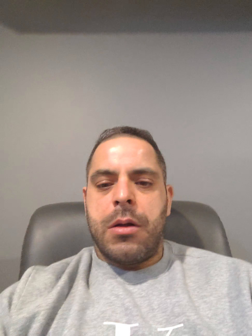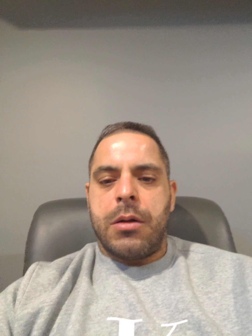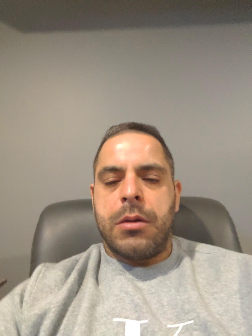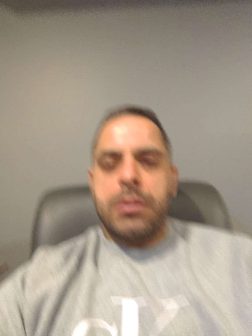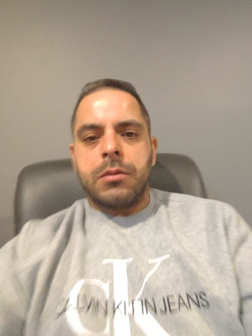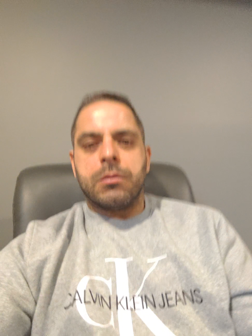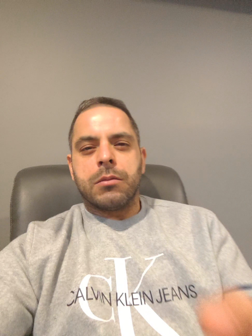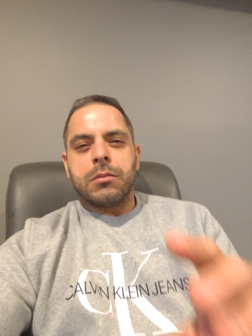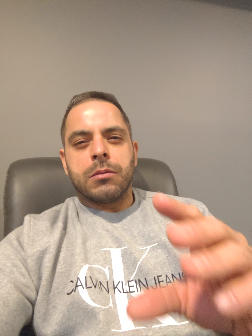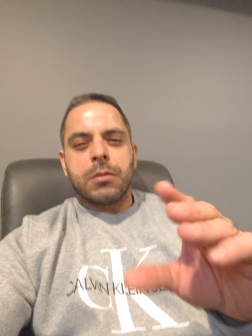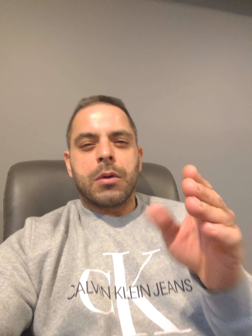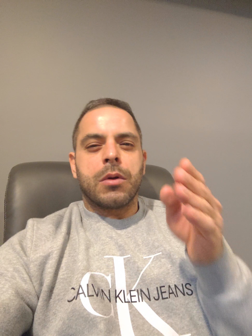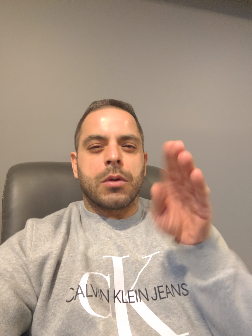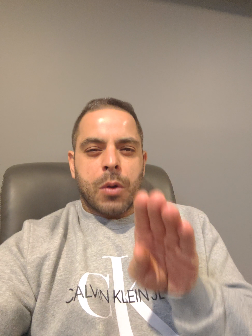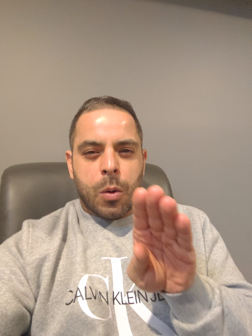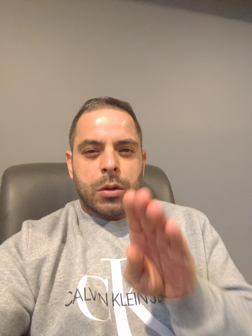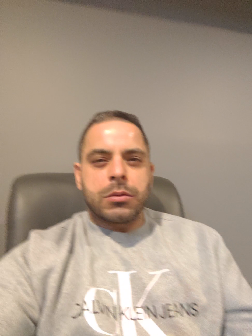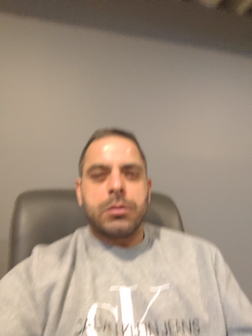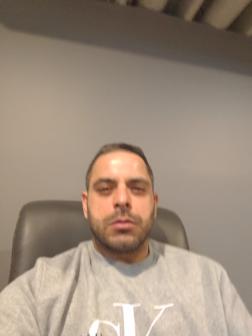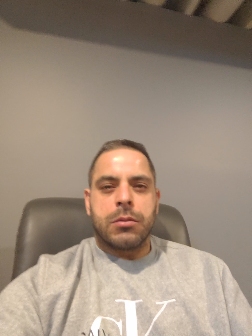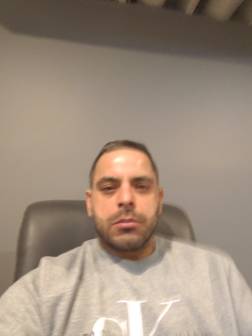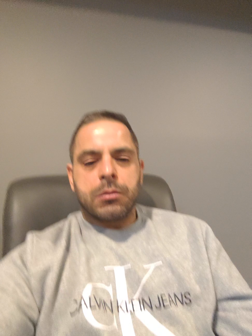close